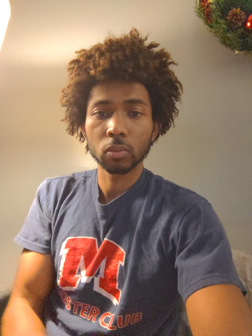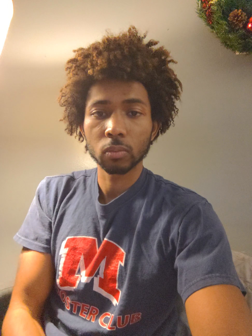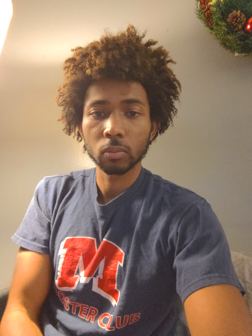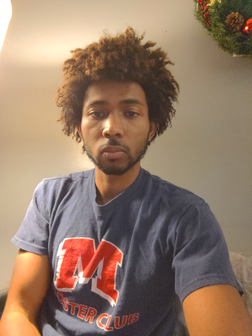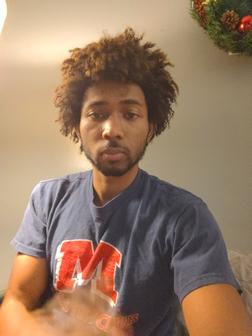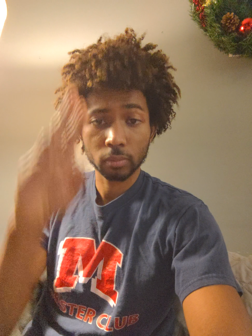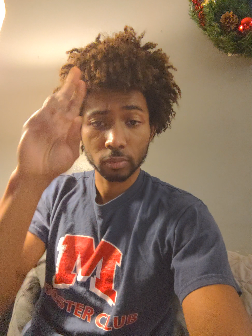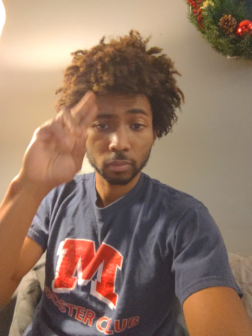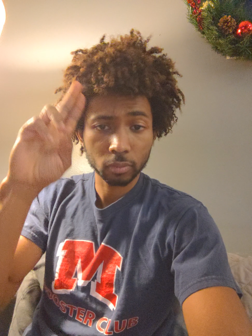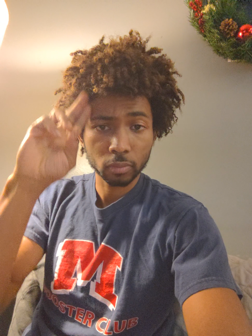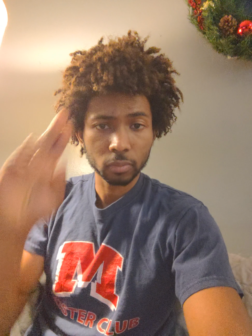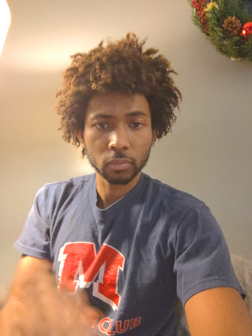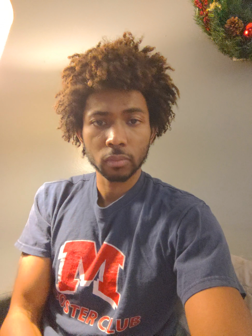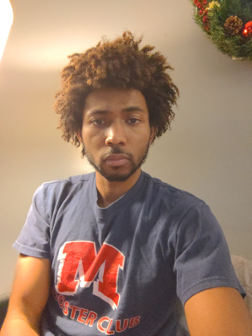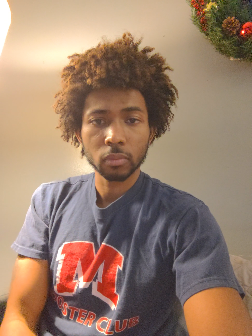uncle